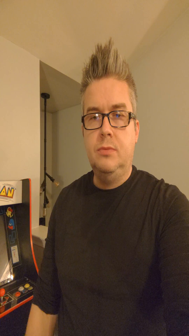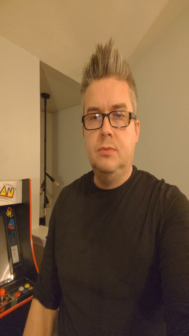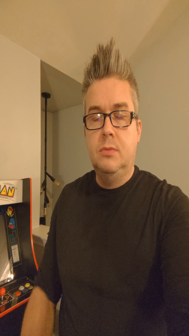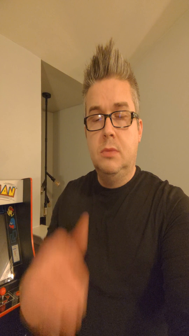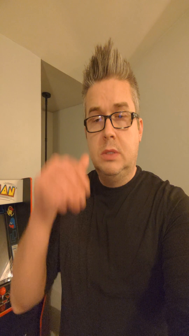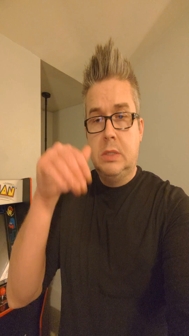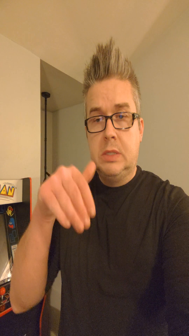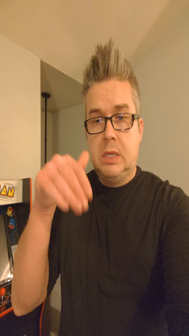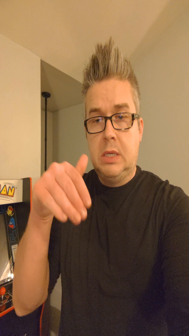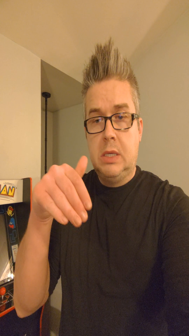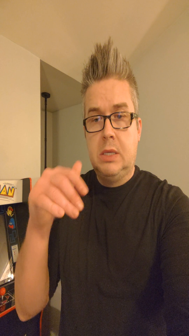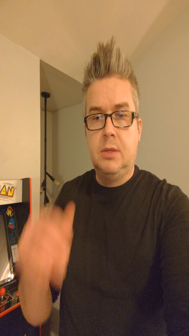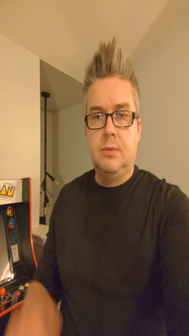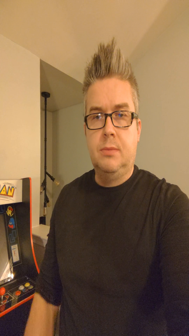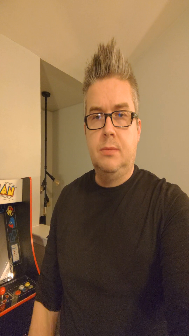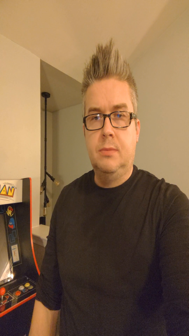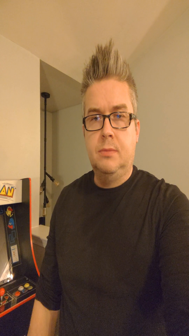night